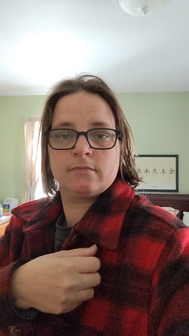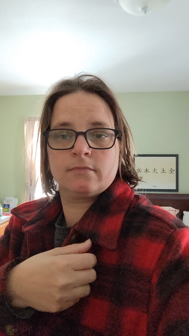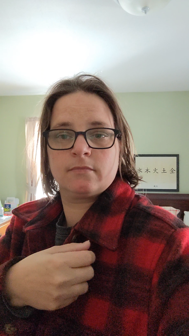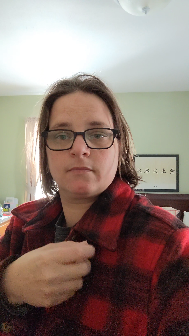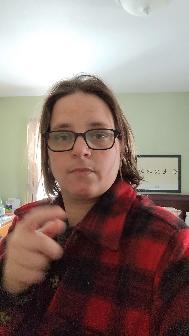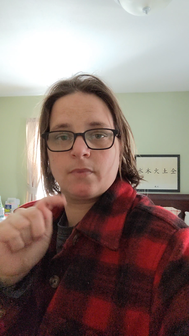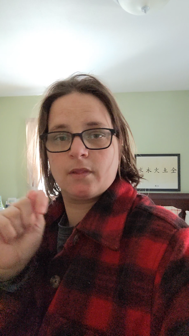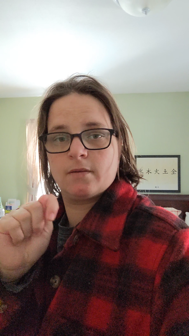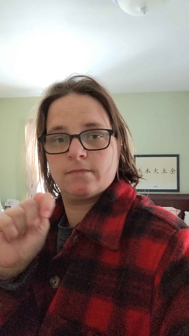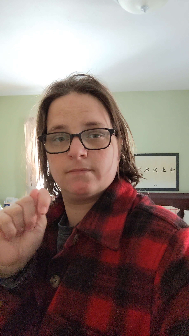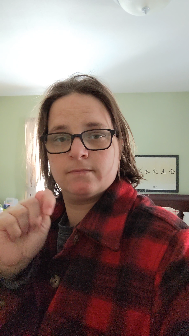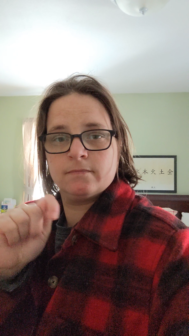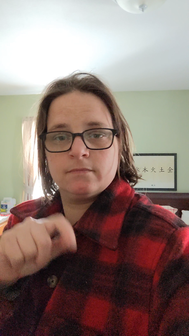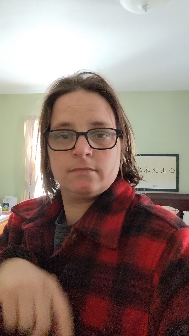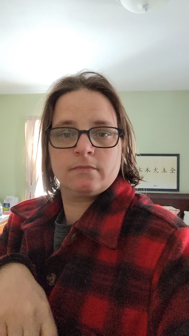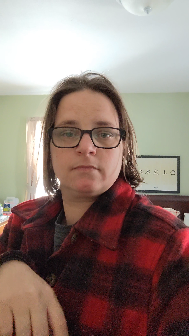bathroom